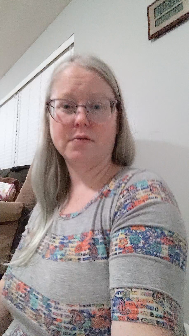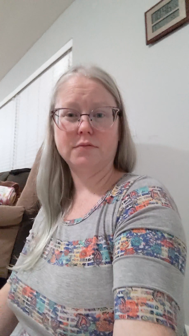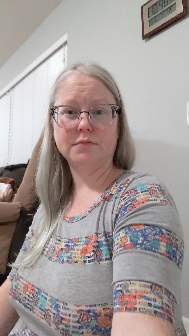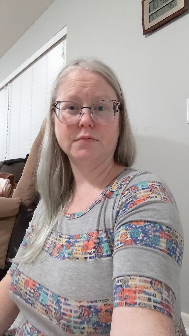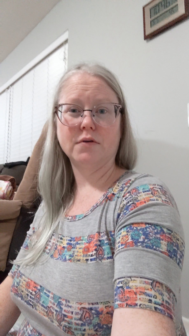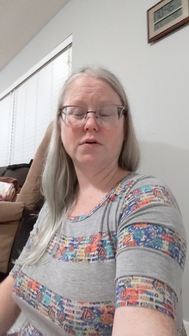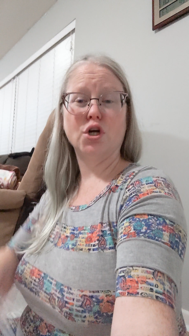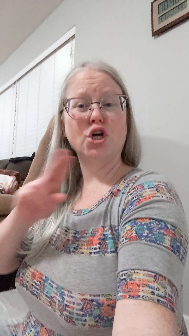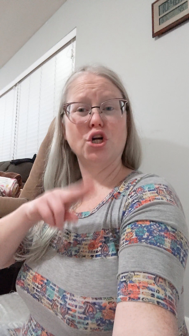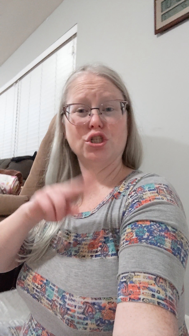nurse